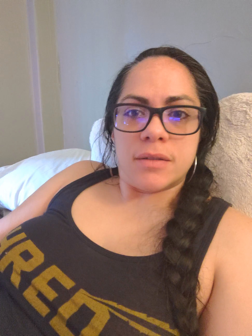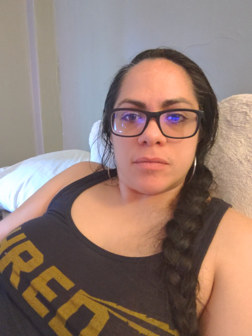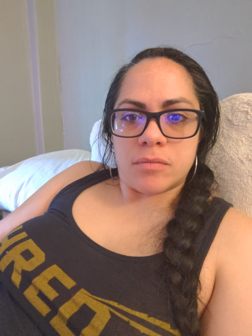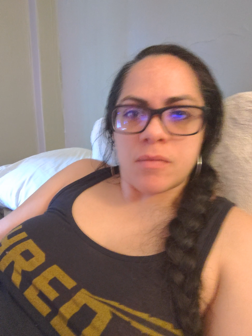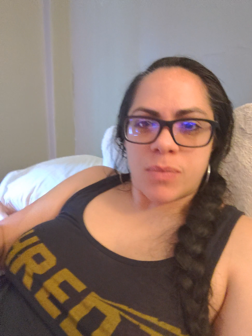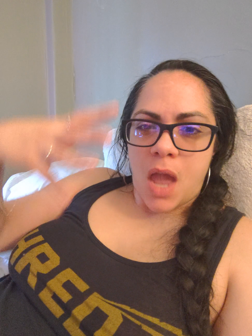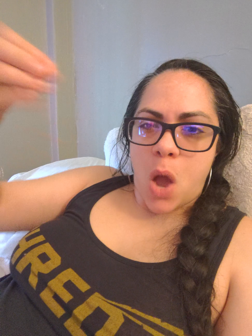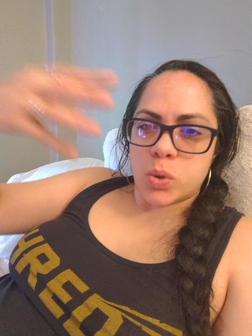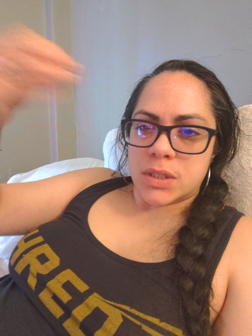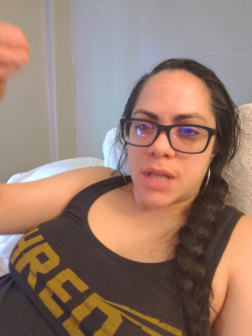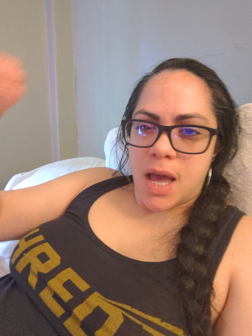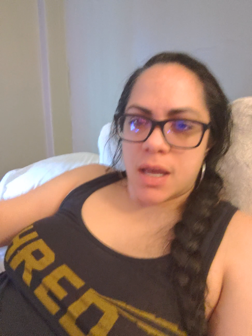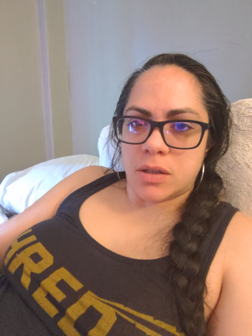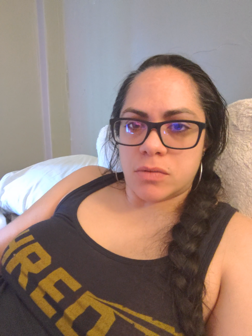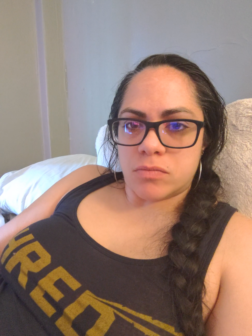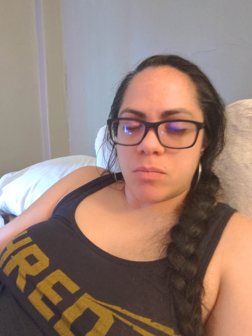outside